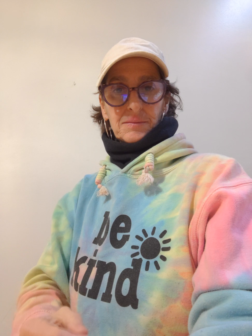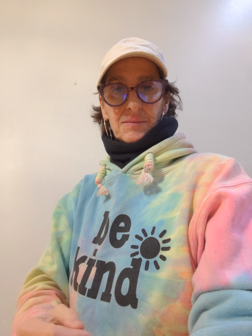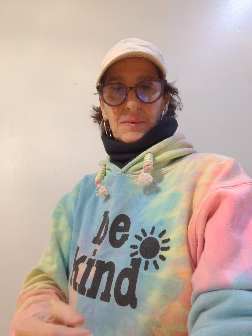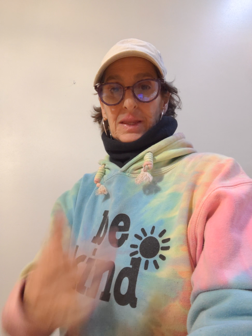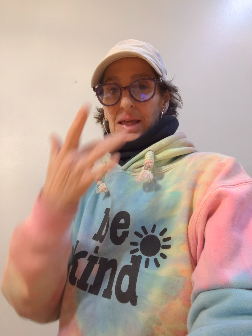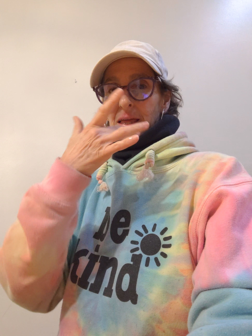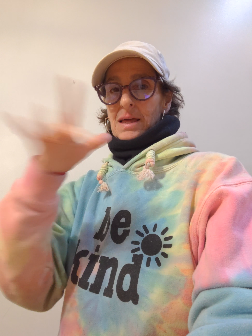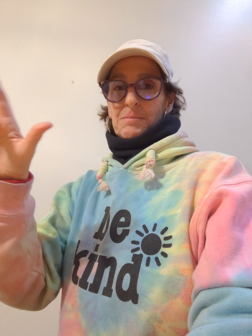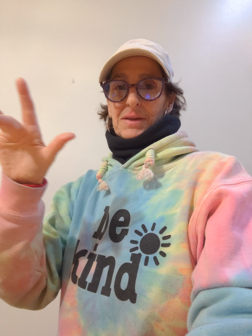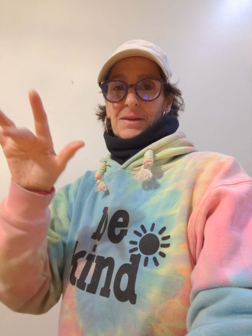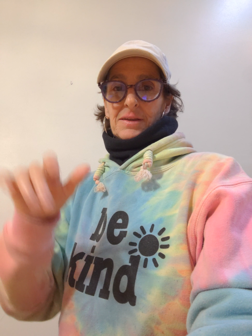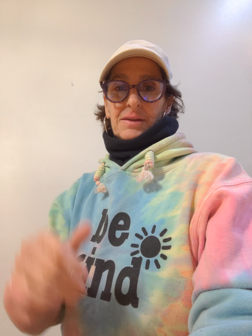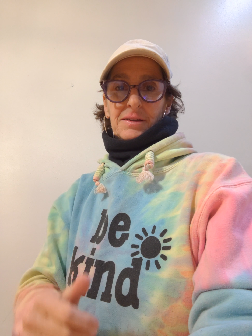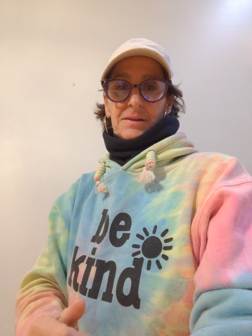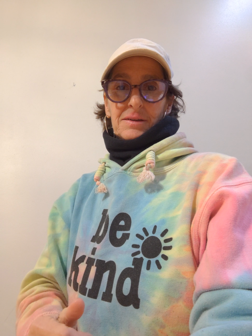empty